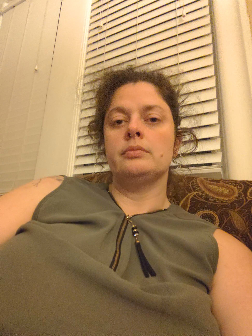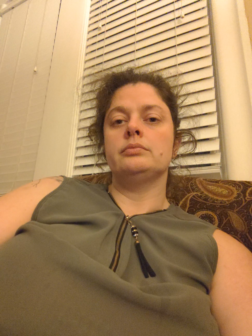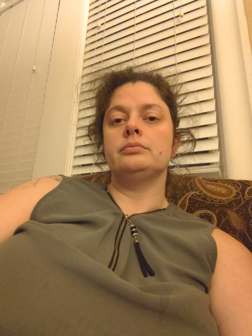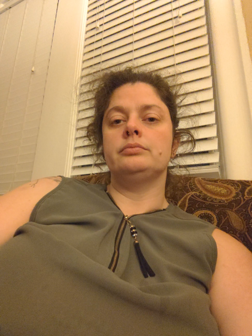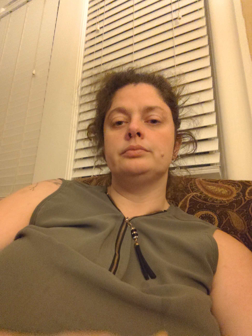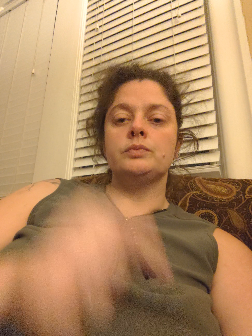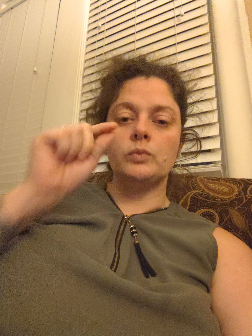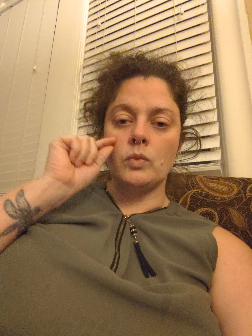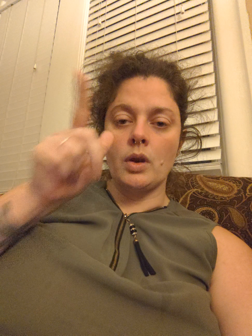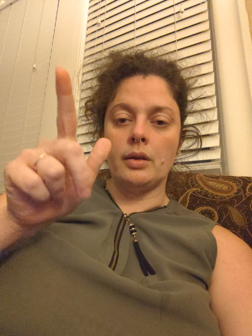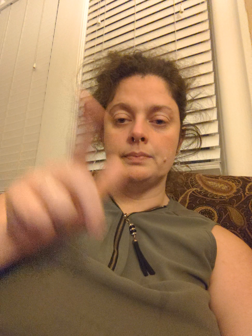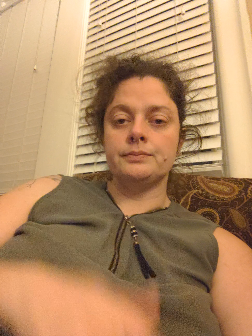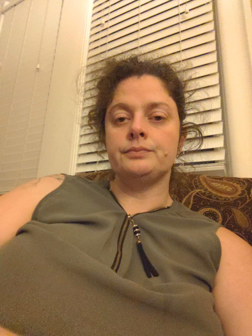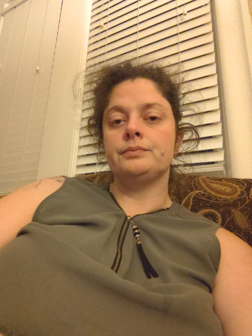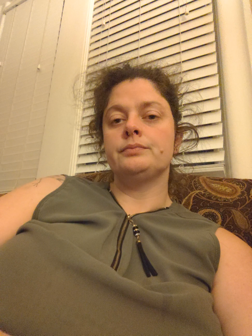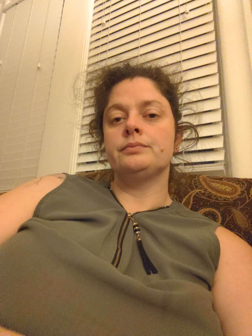awake